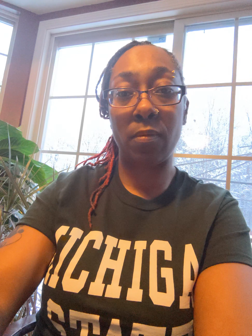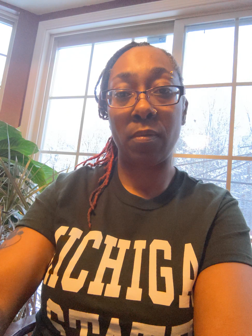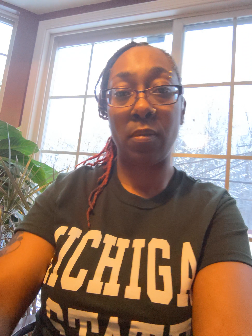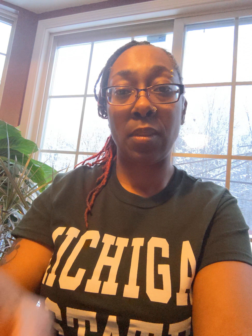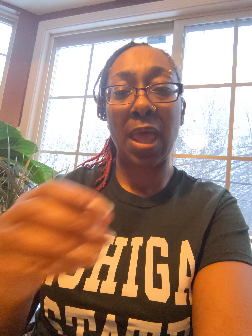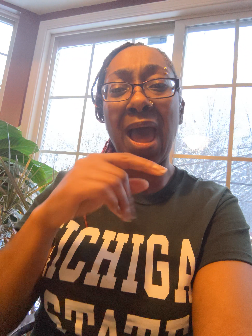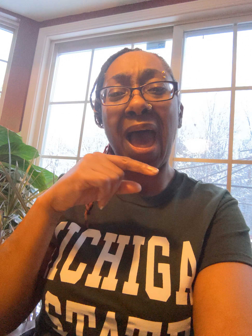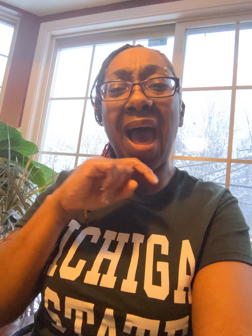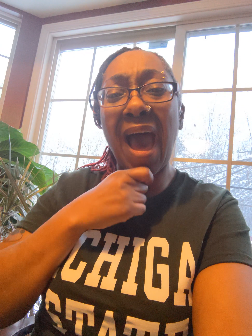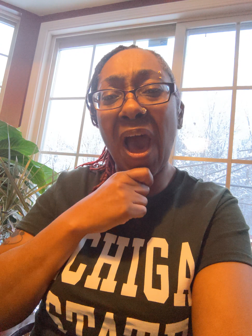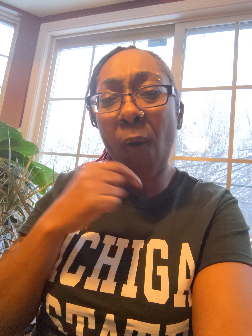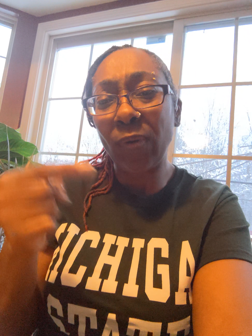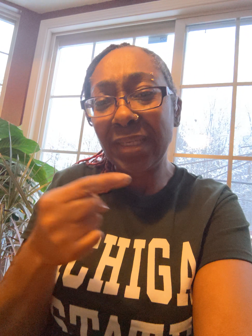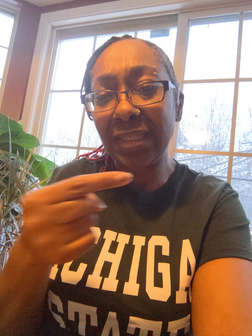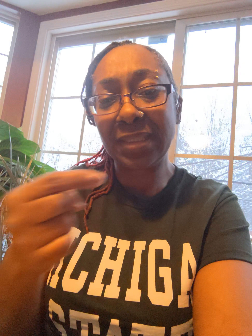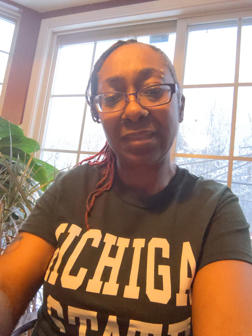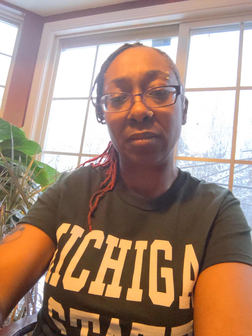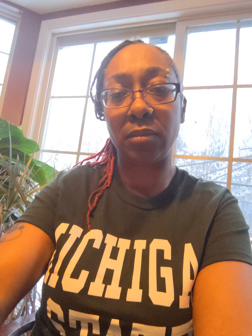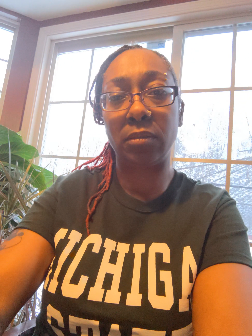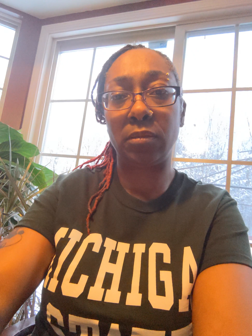owie